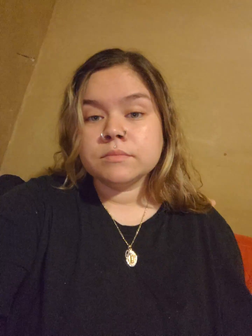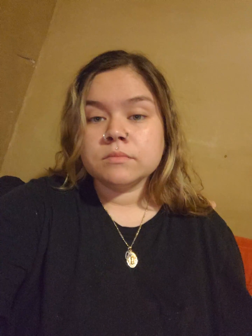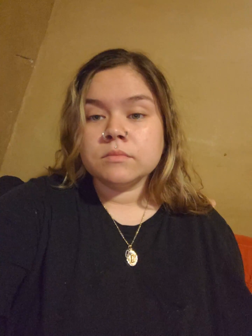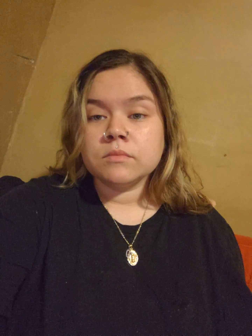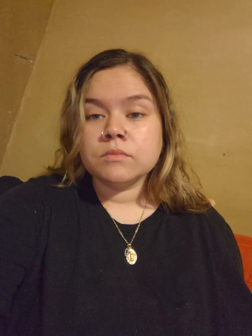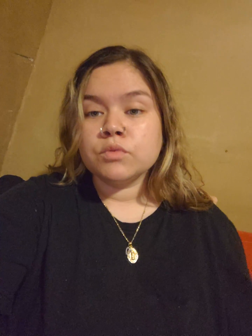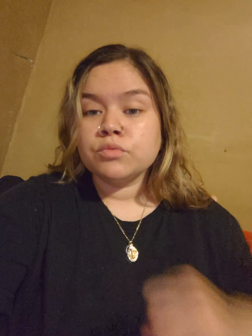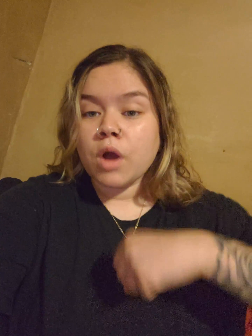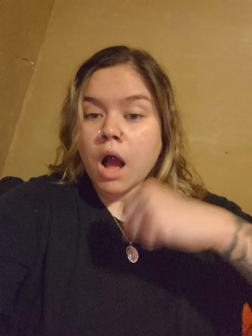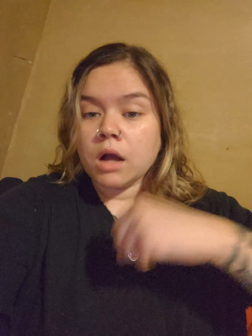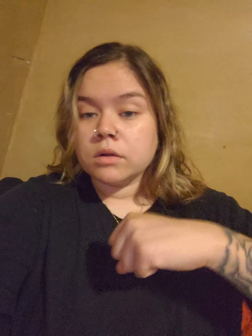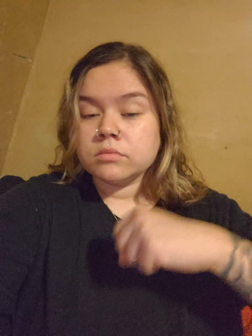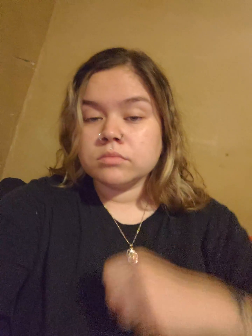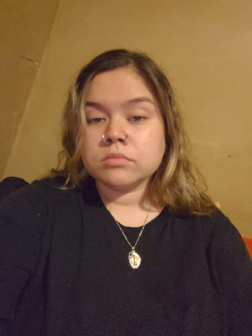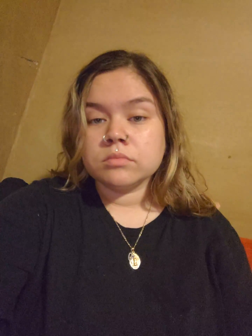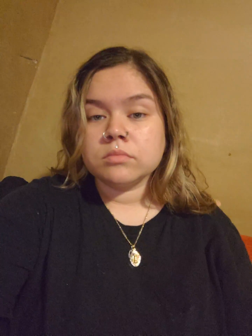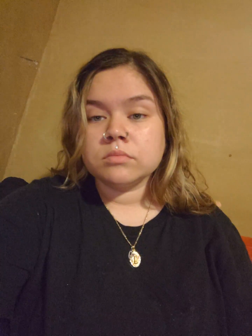rock